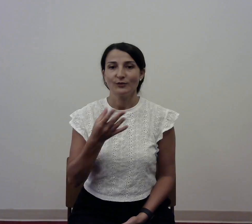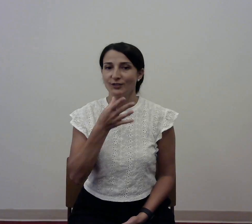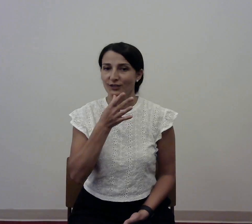yaş